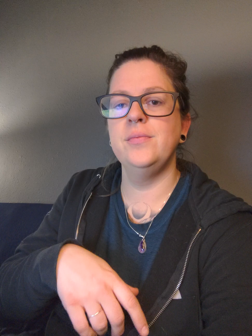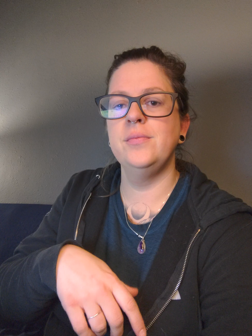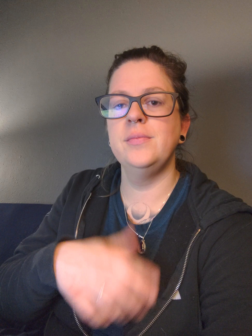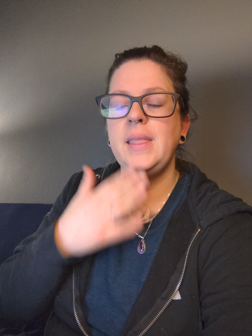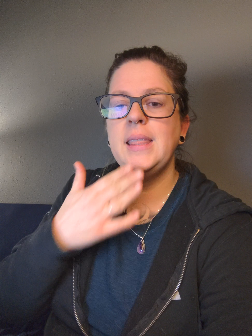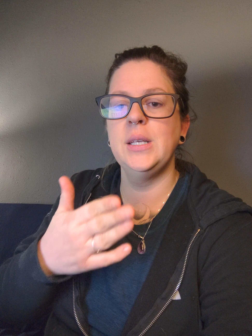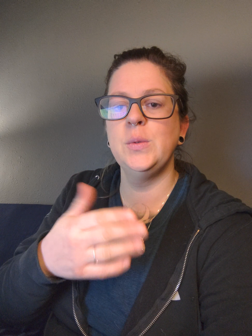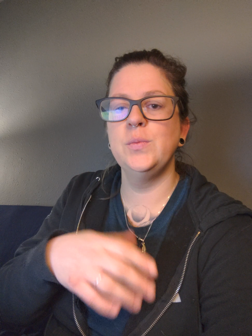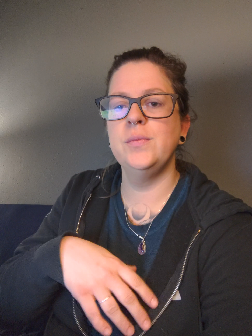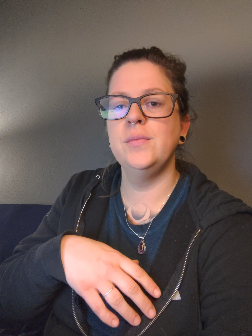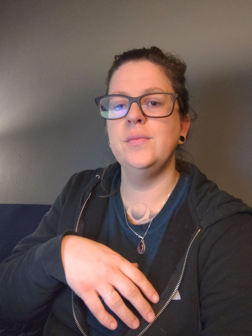thank you